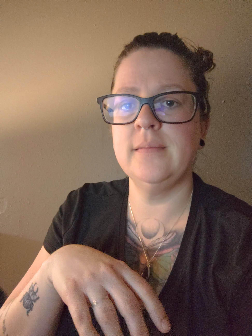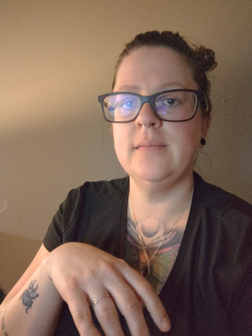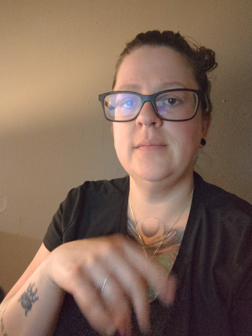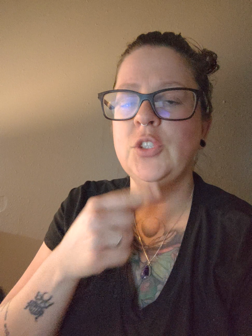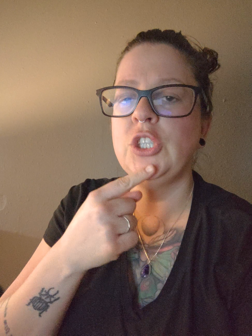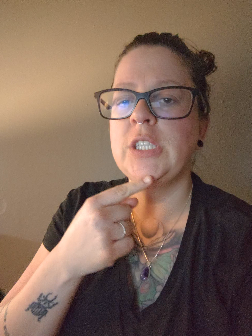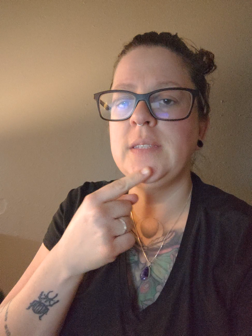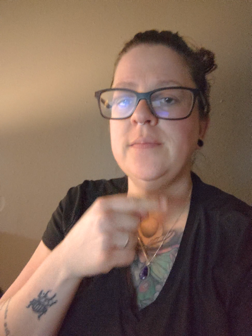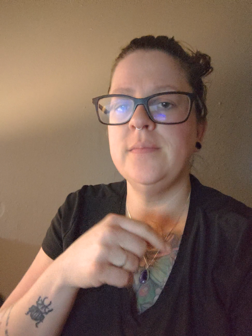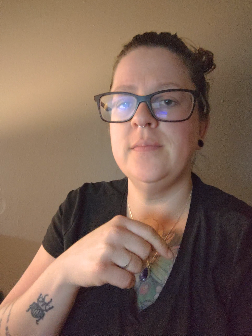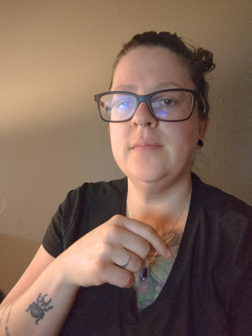chin